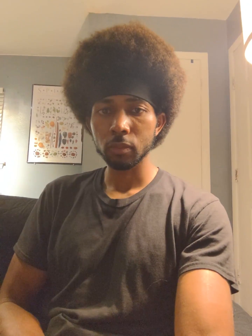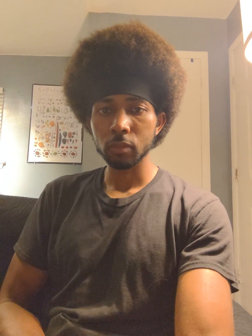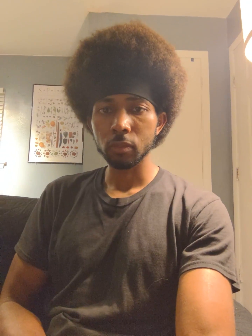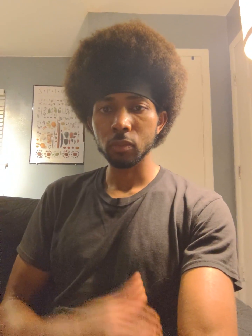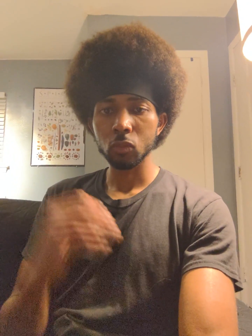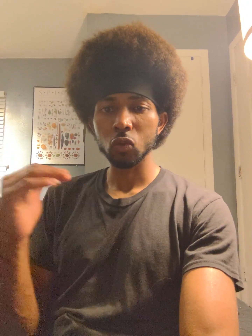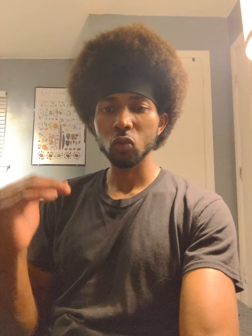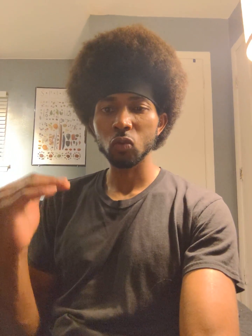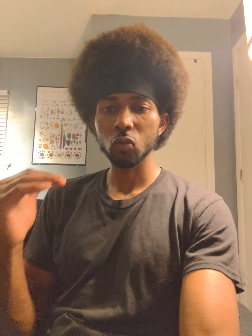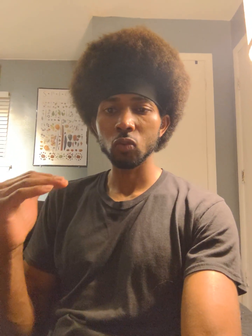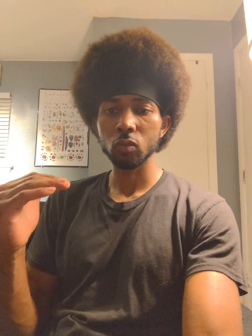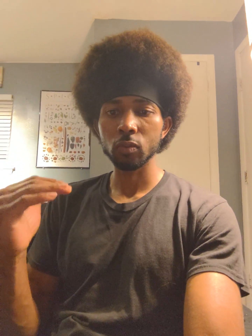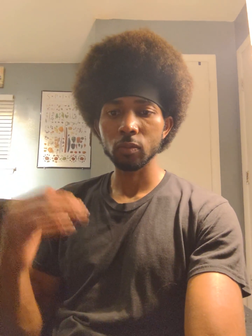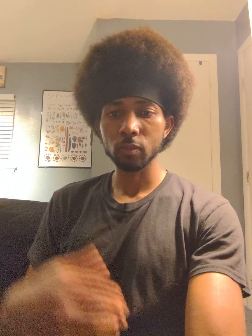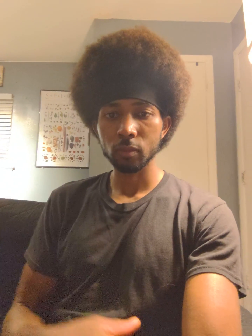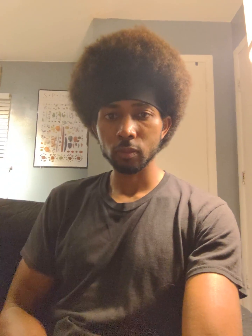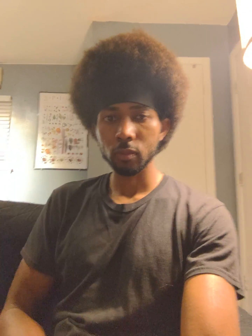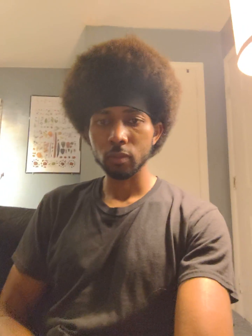little